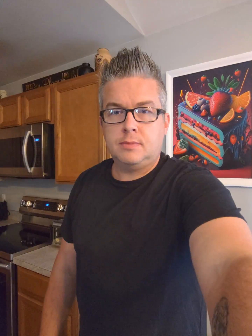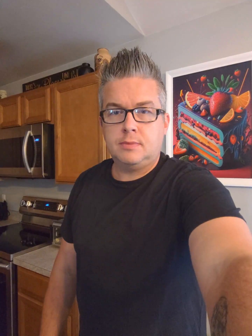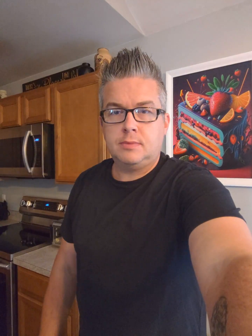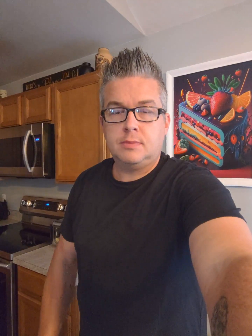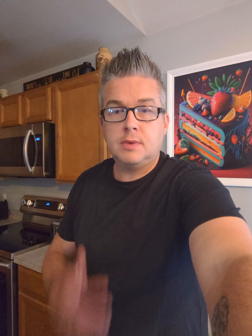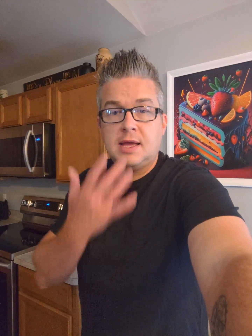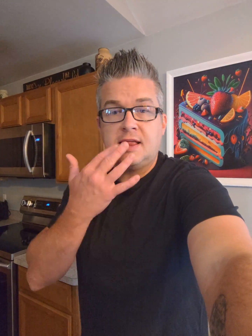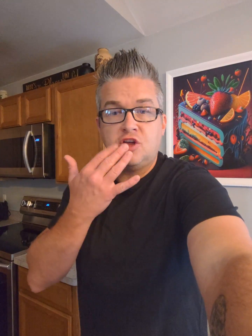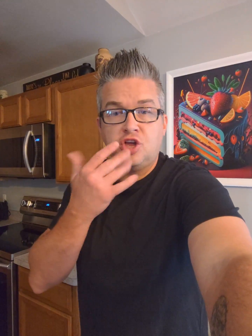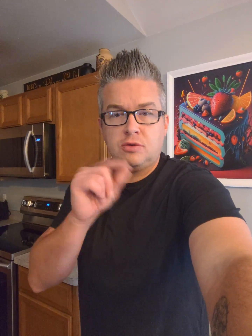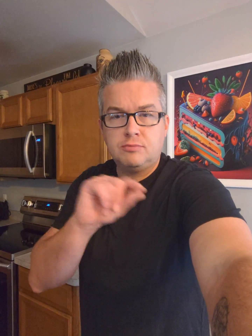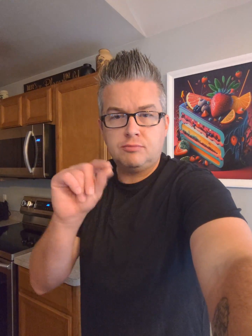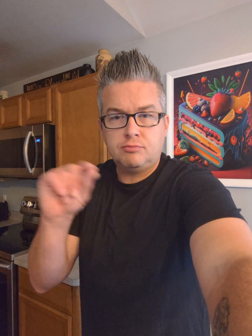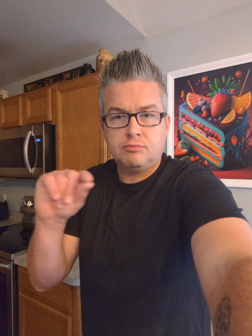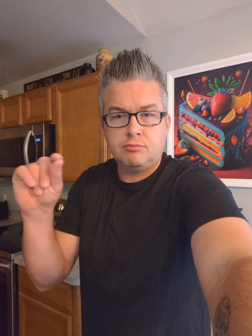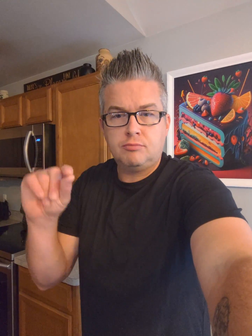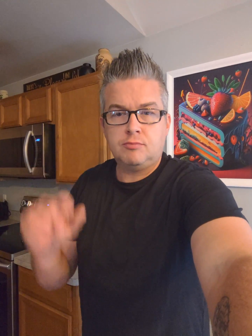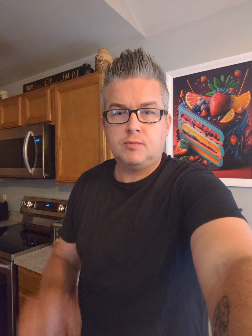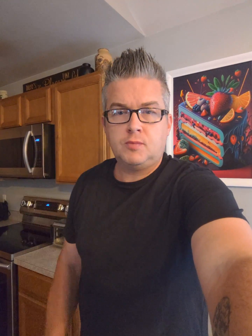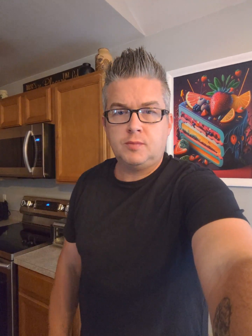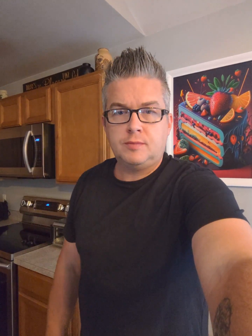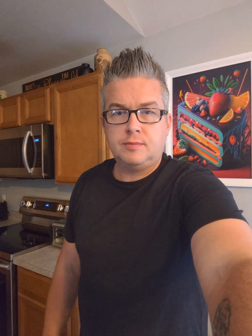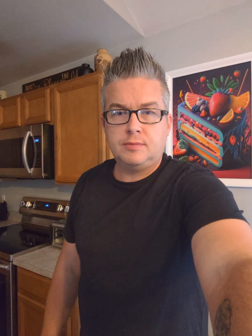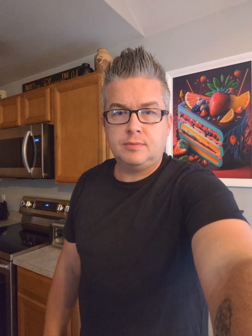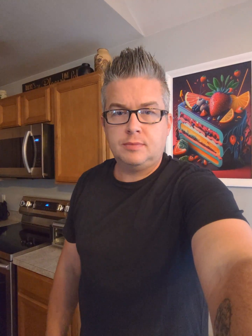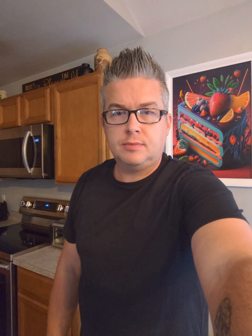crayon